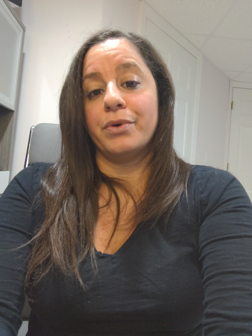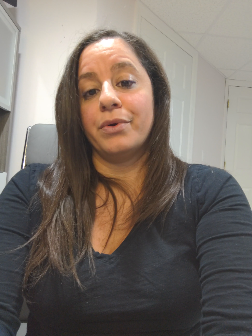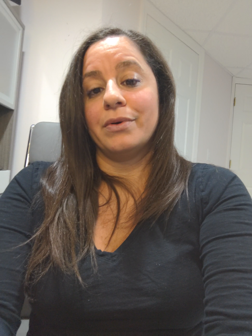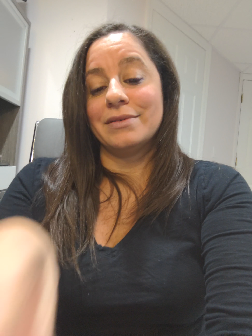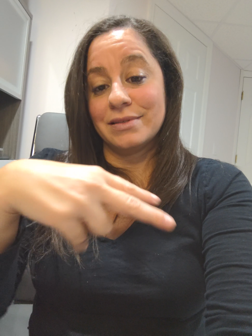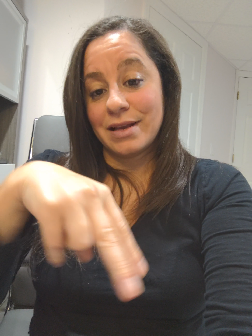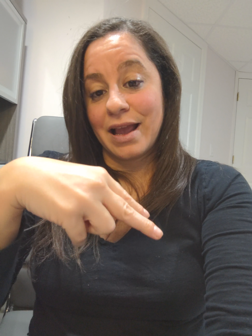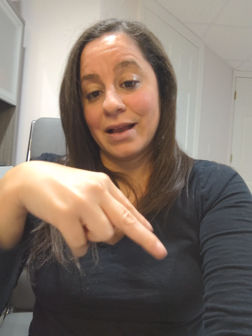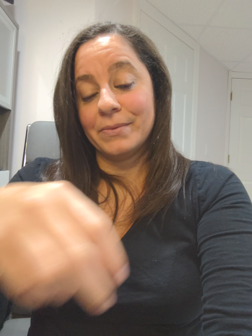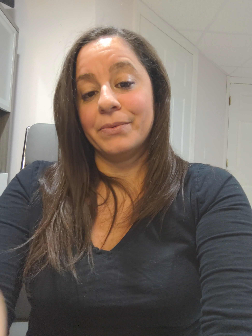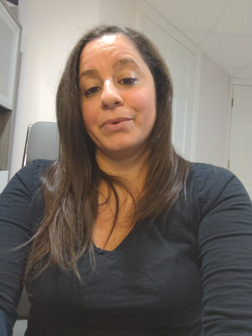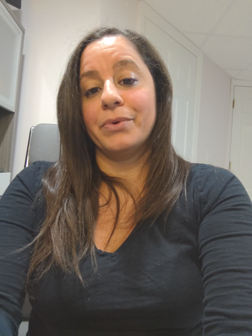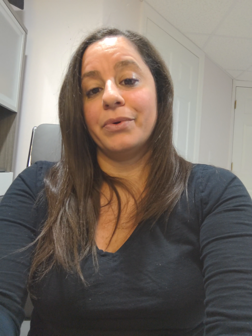dance